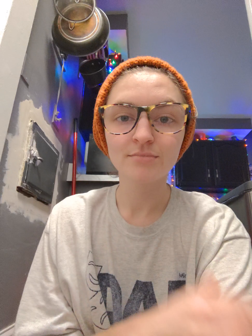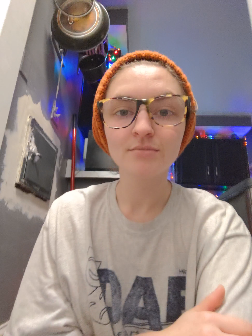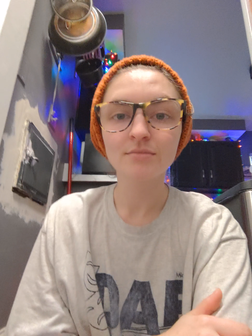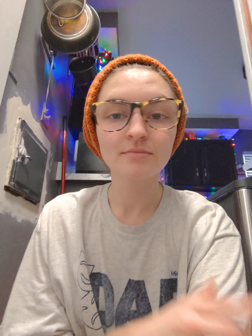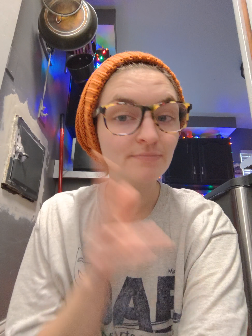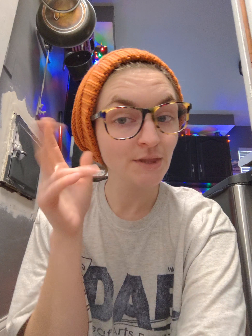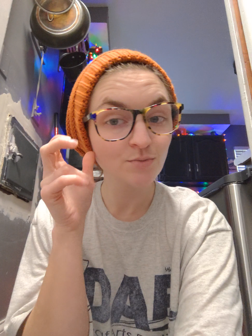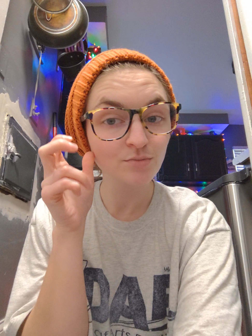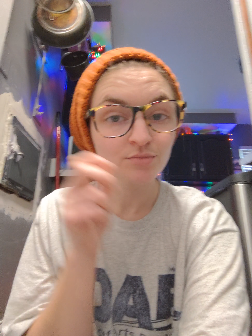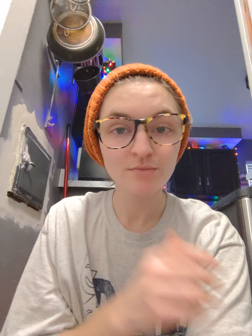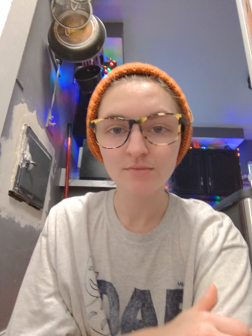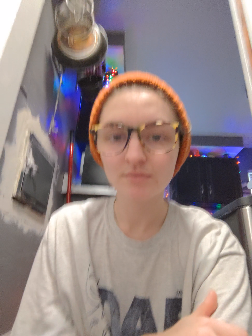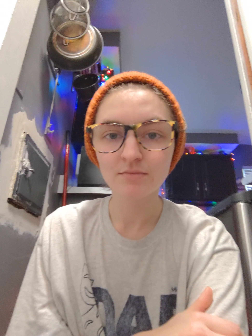hear